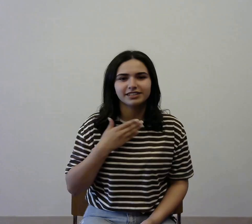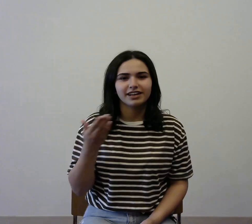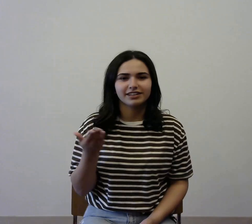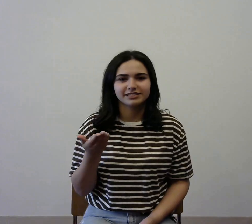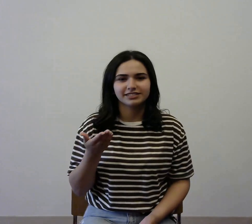hansı